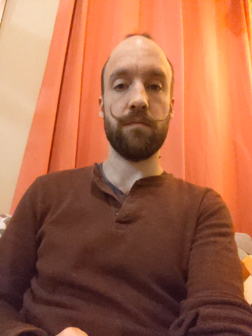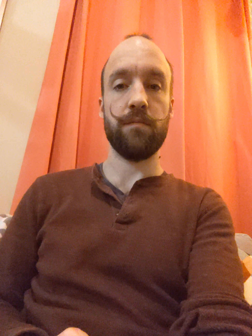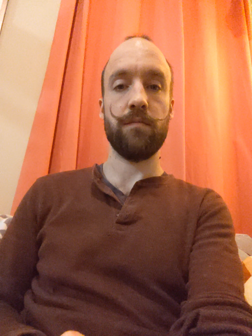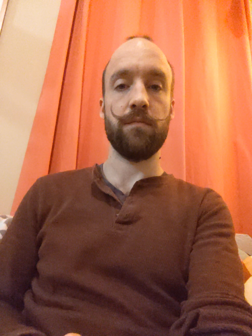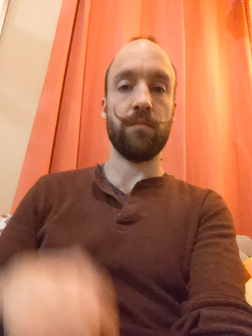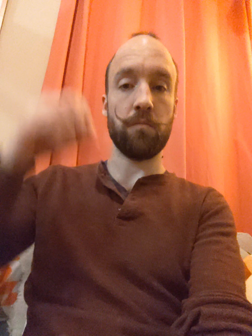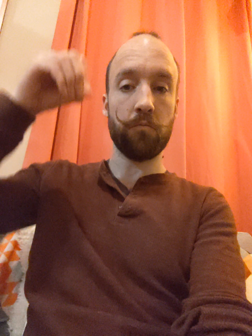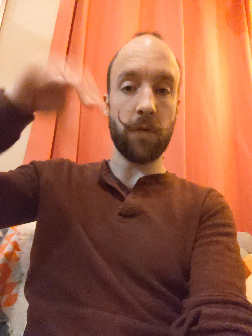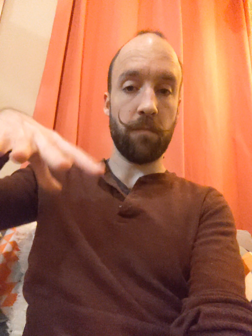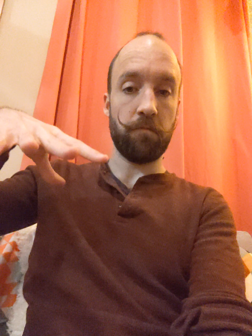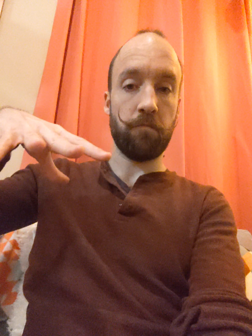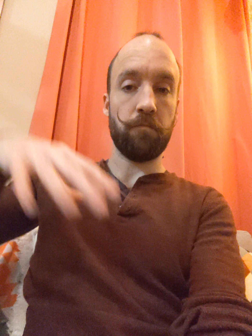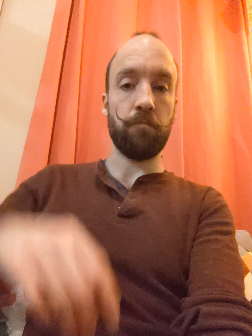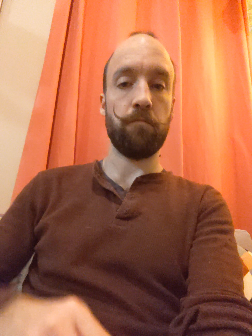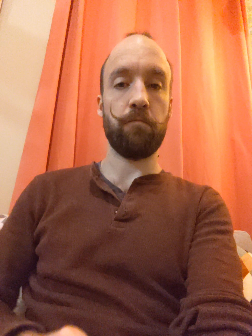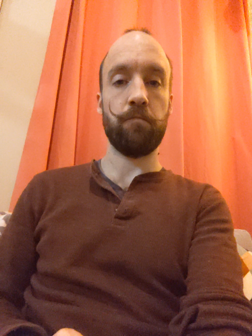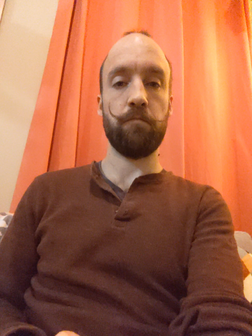drop